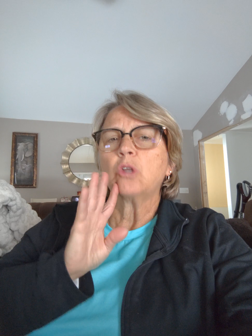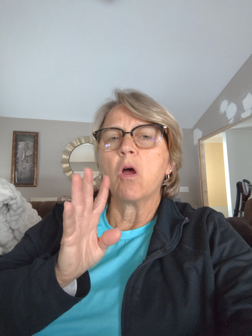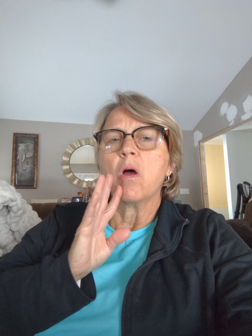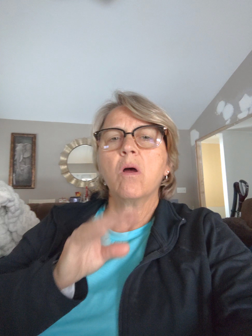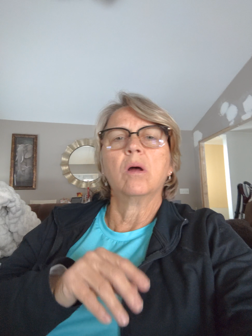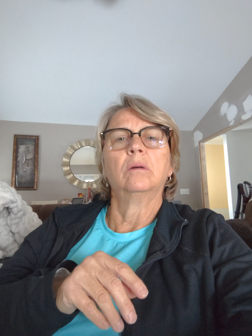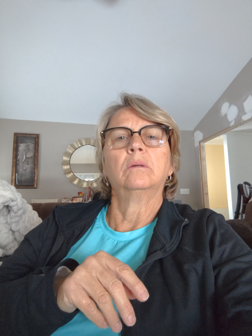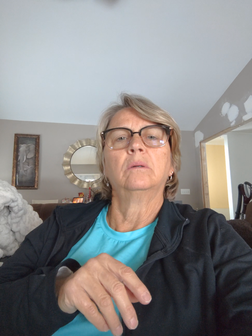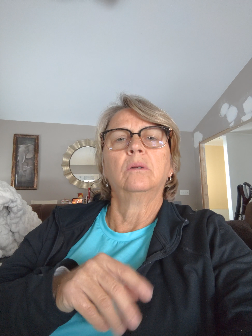talk